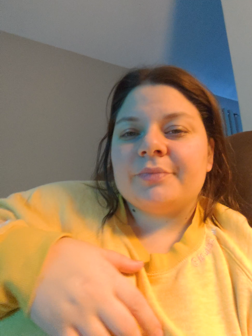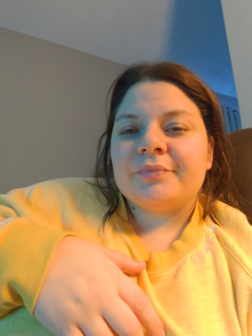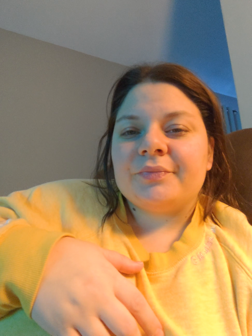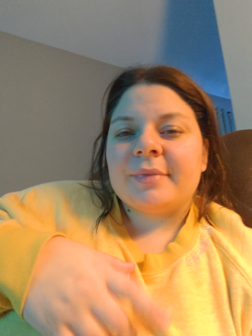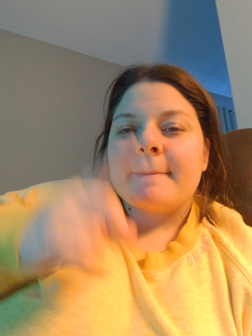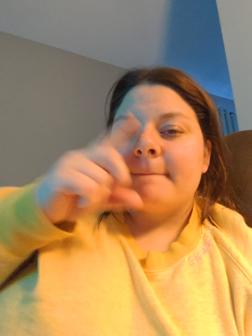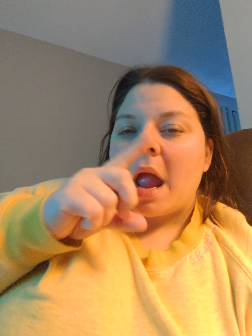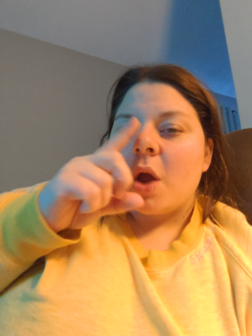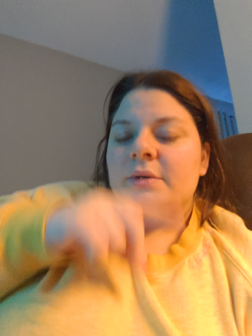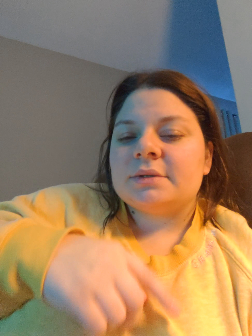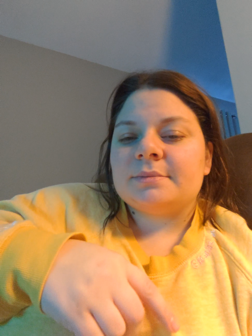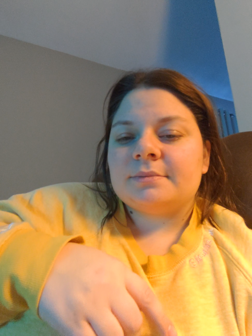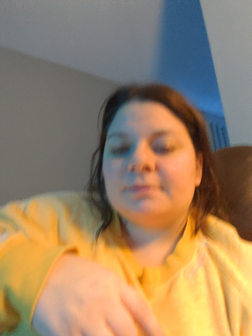mouse